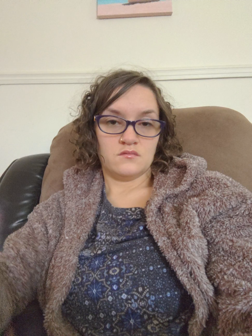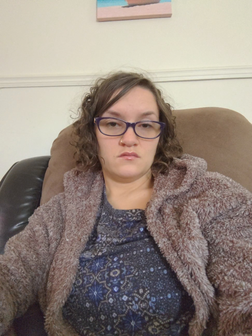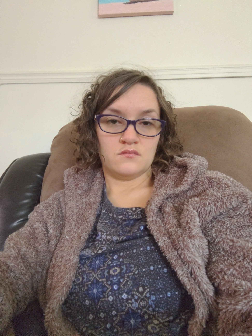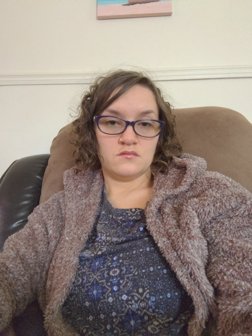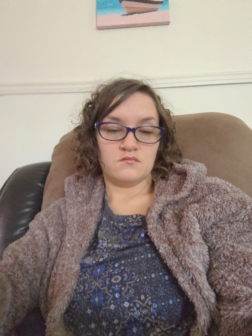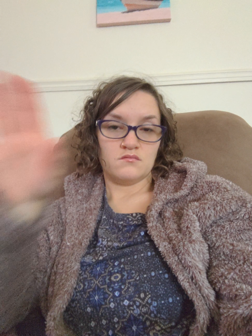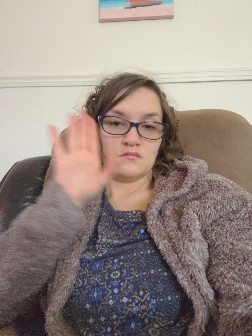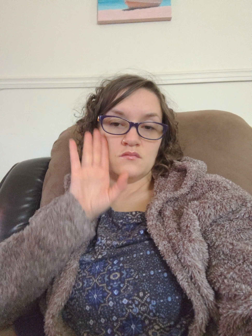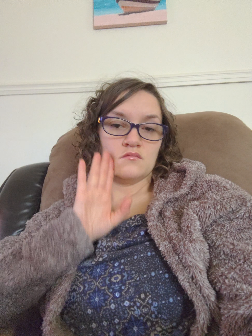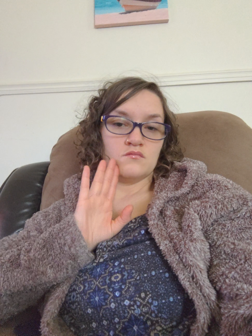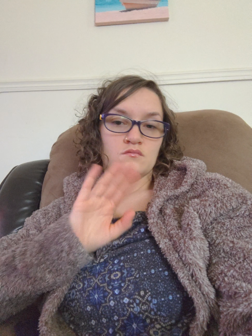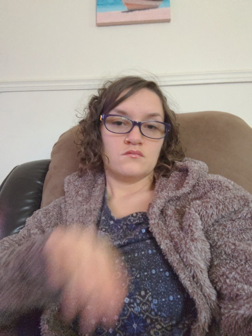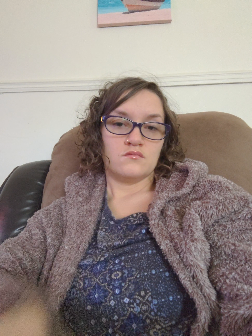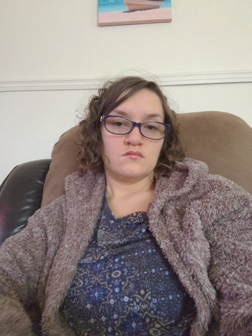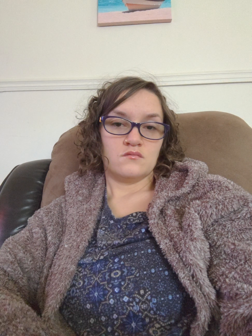brown